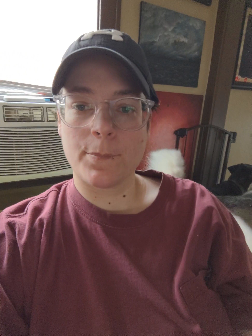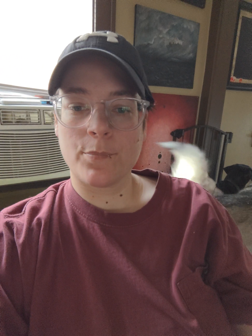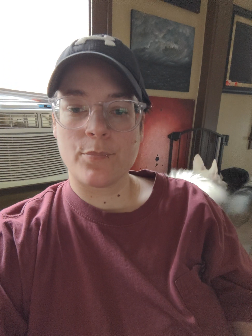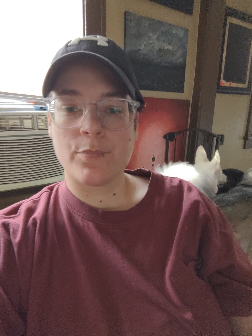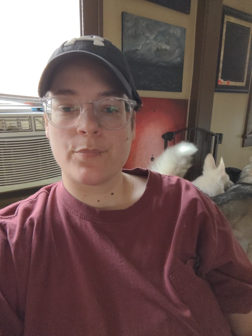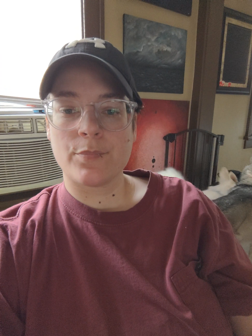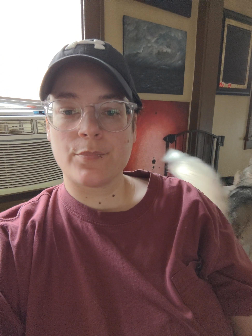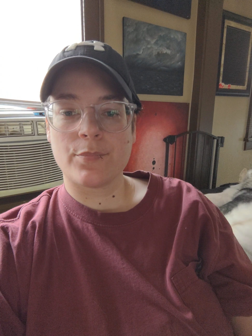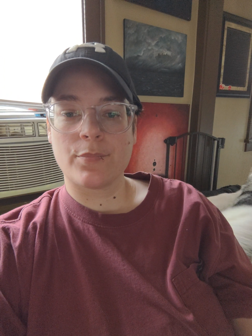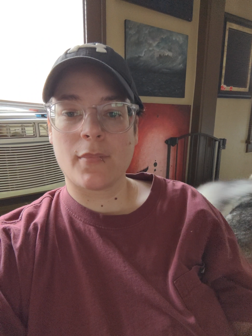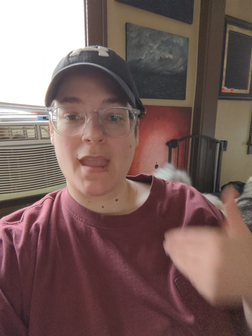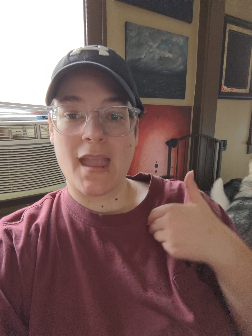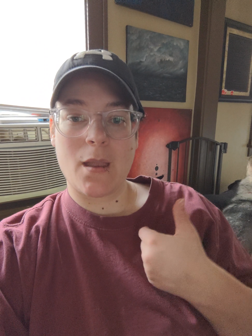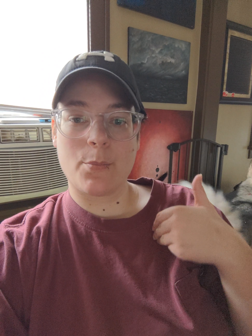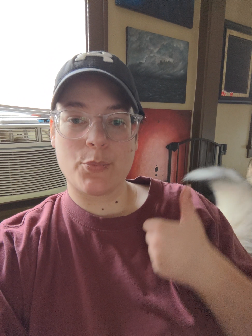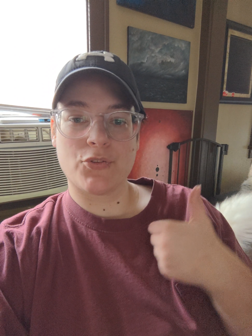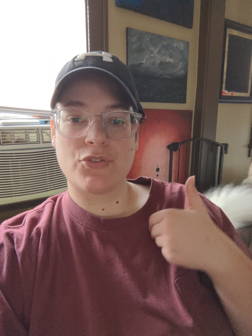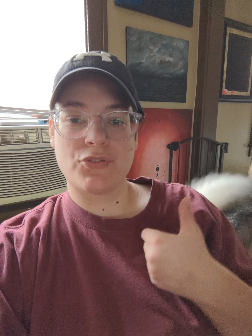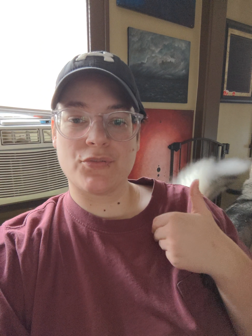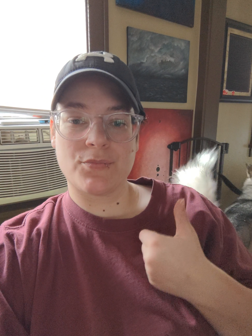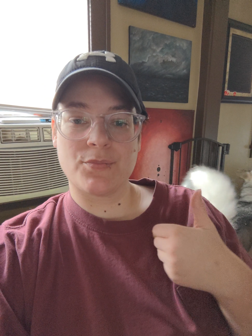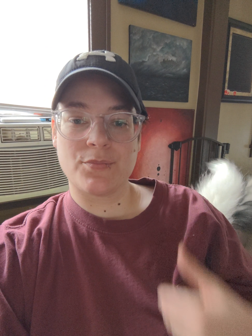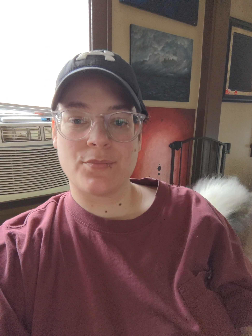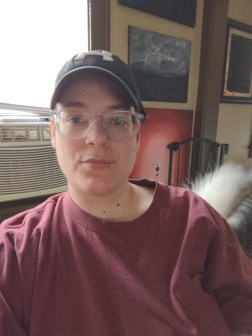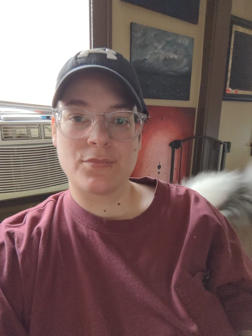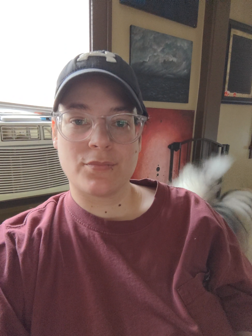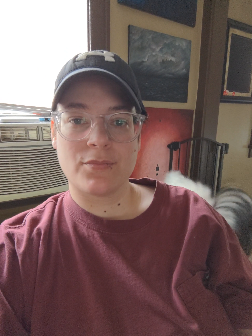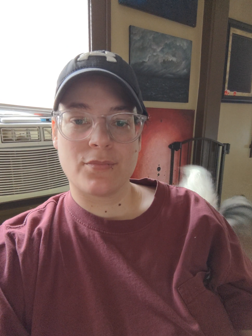animal